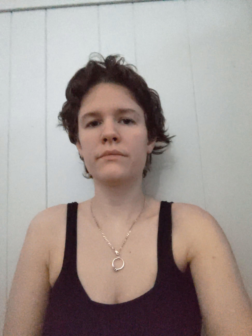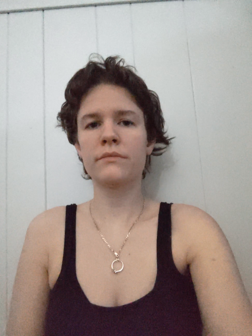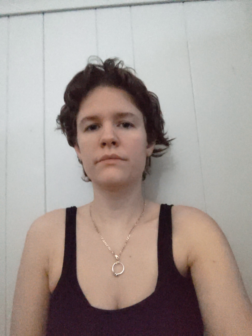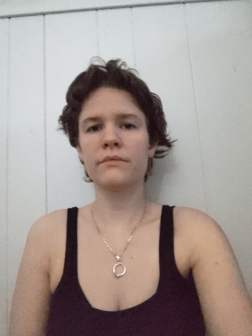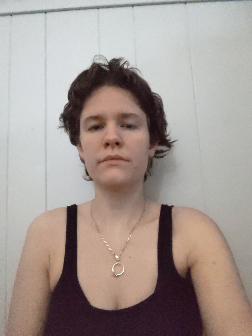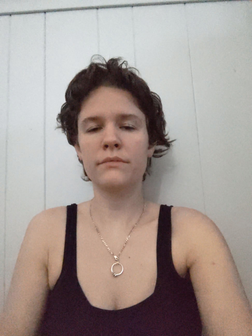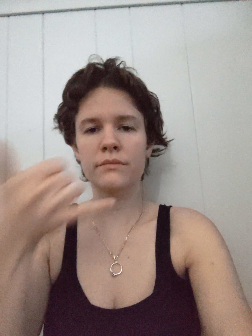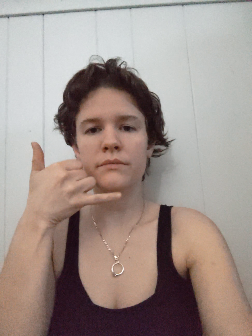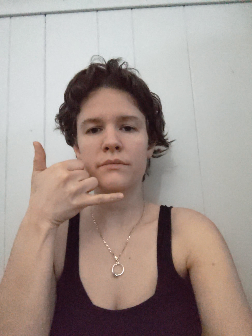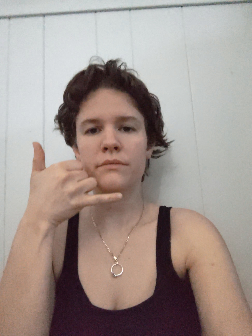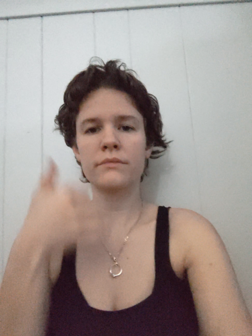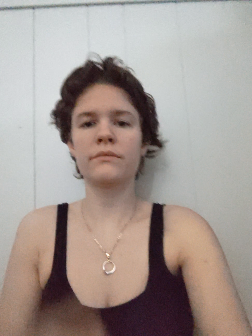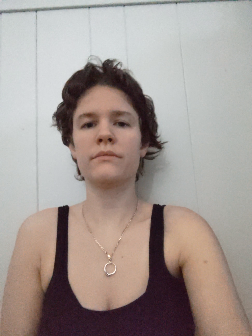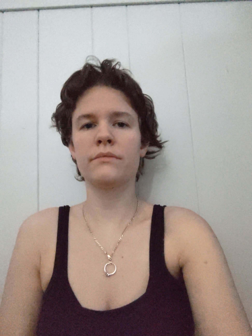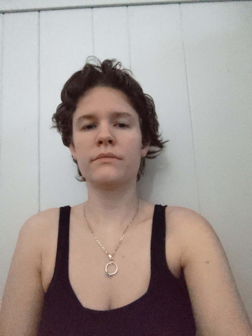call on the phone